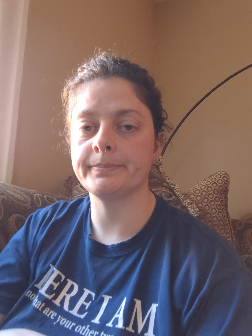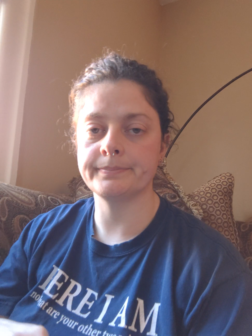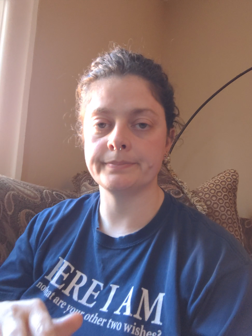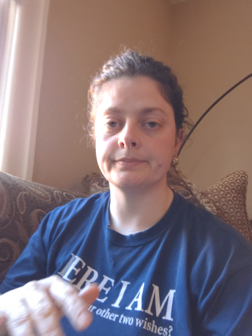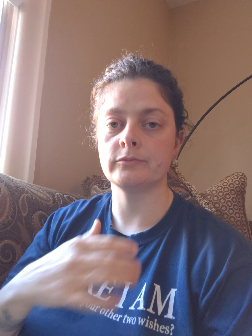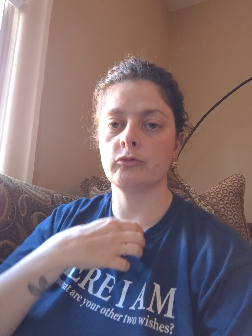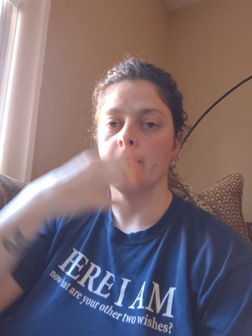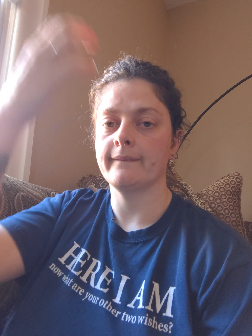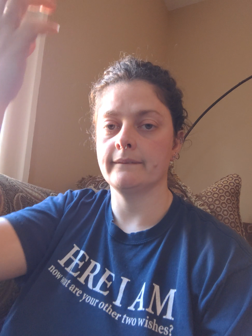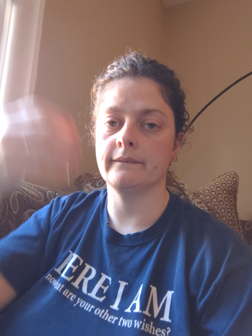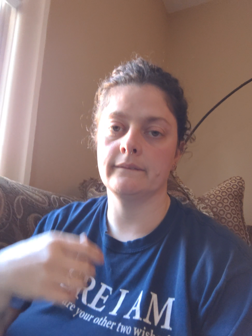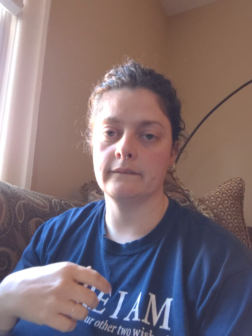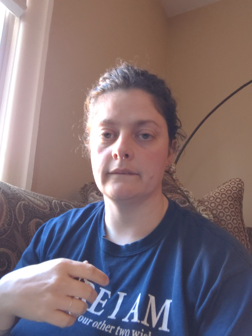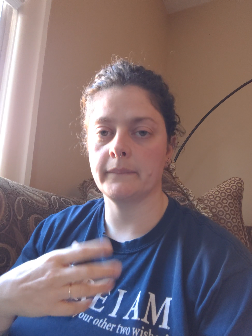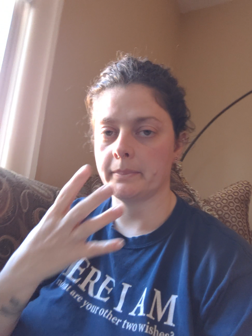giraffe